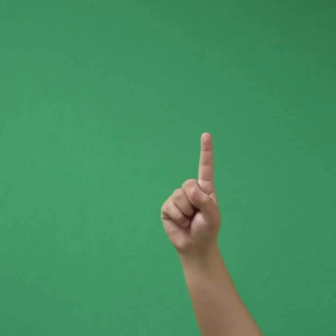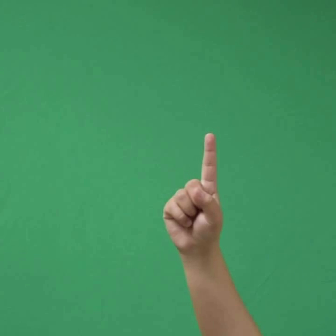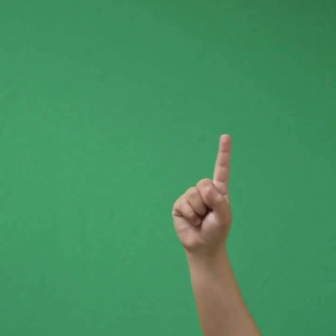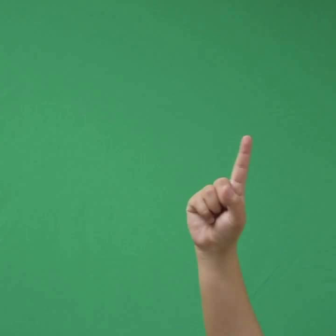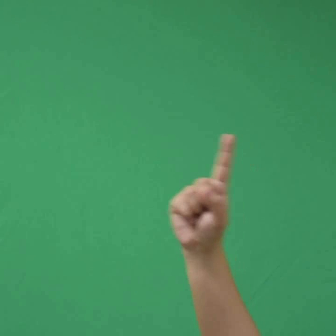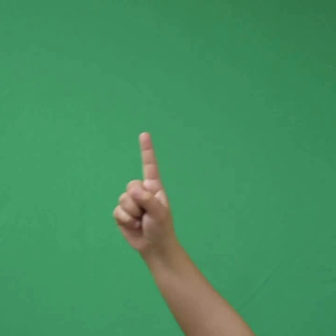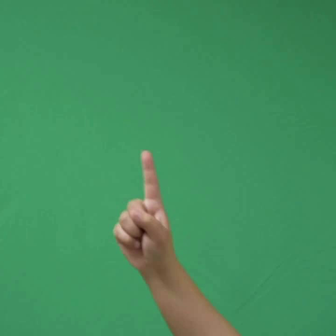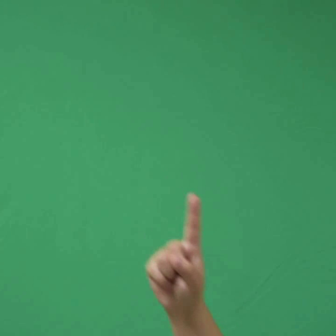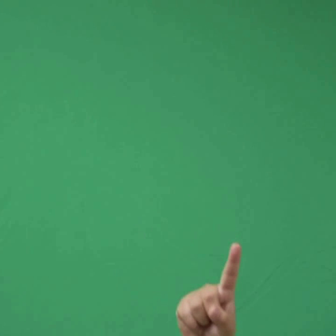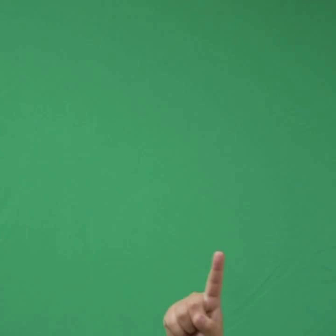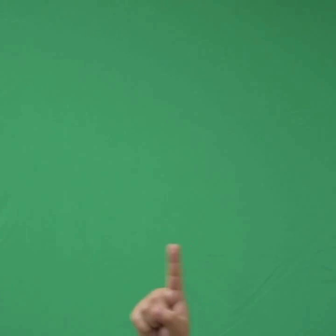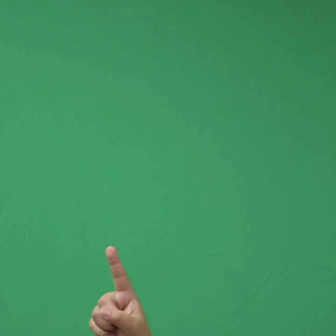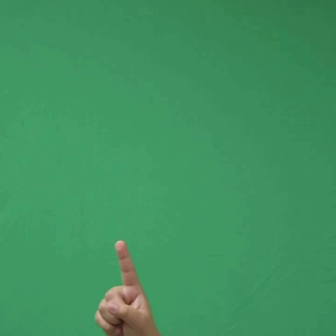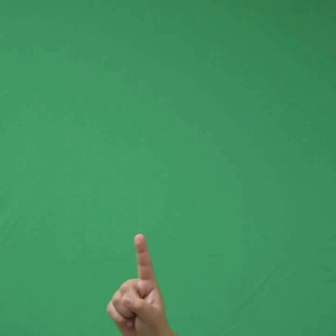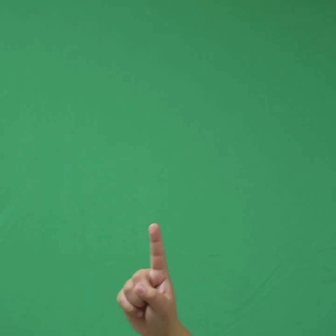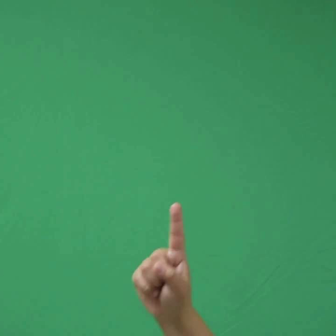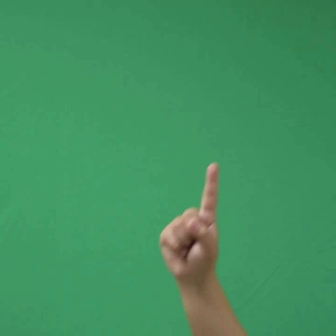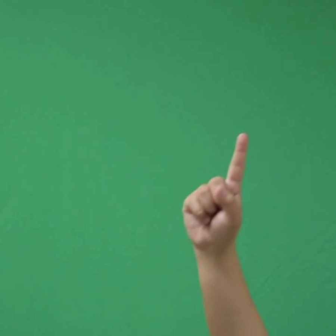Z